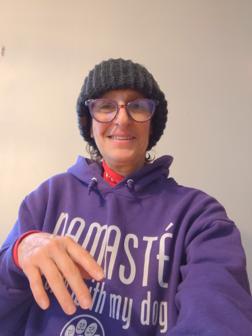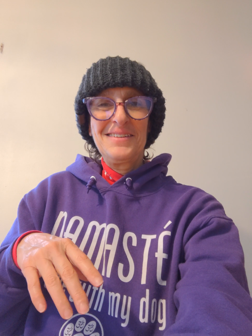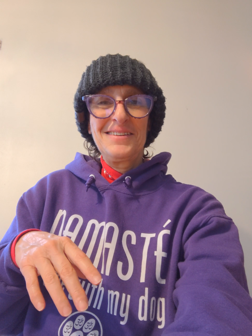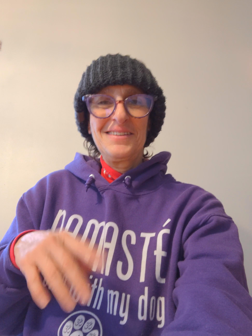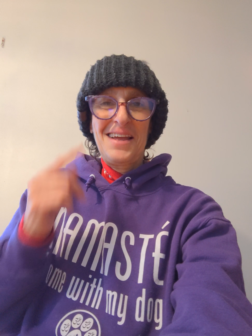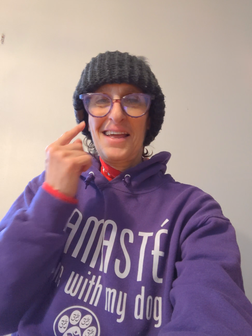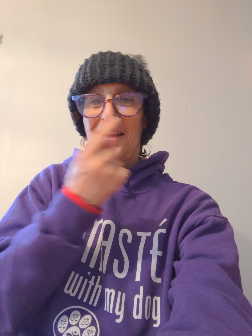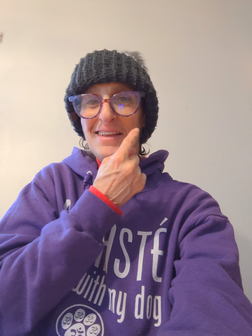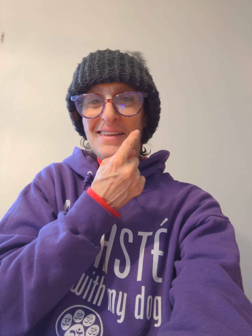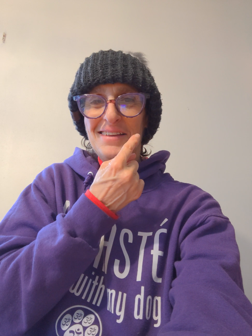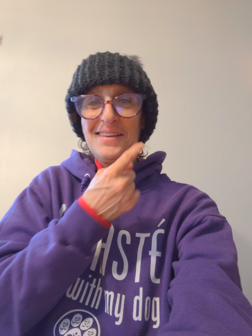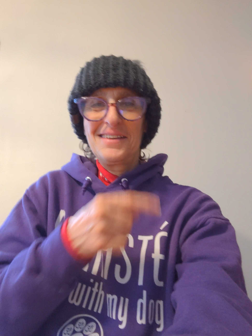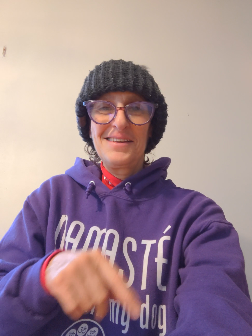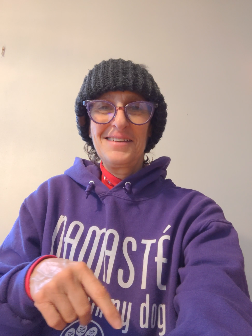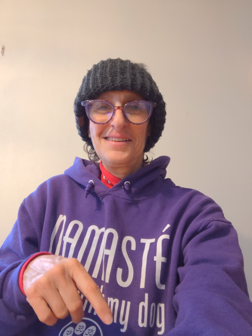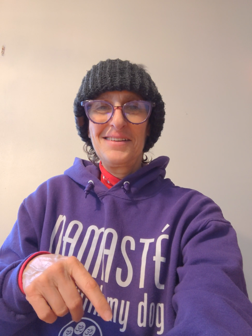eye